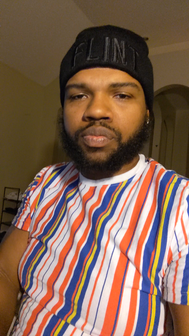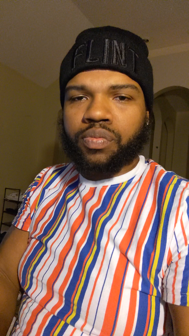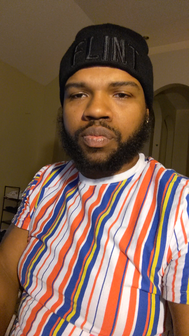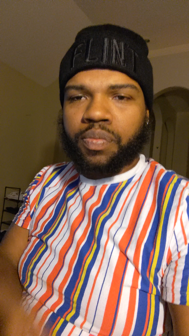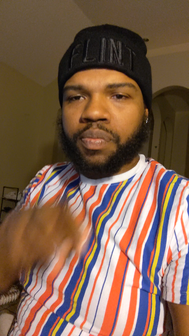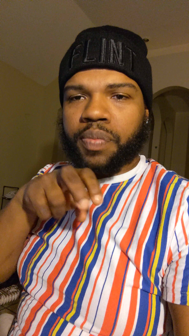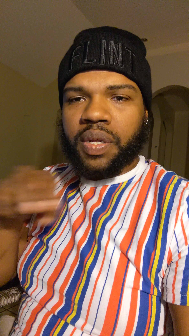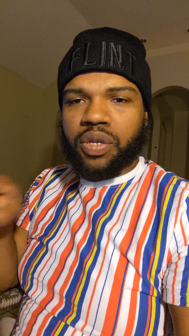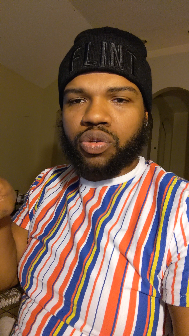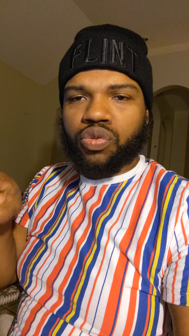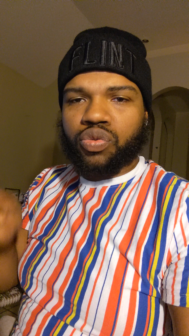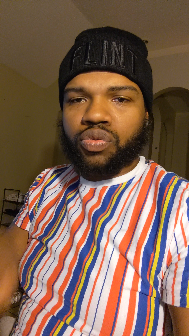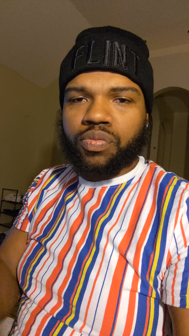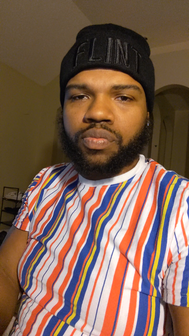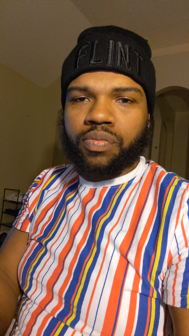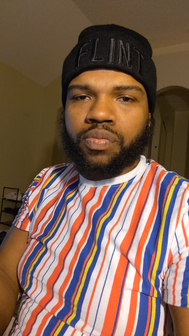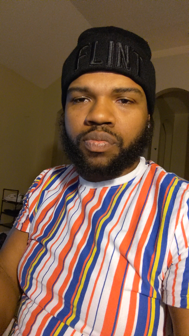bench